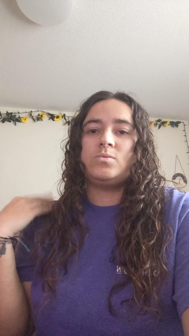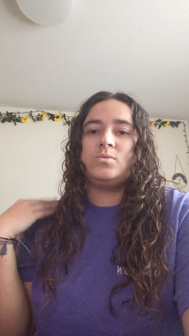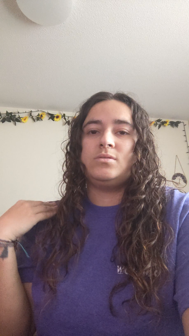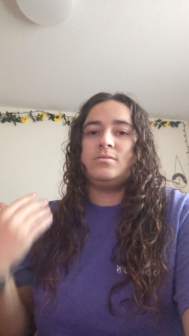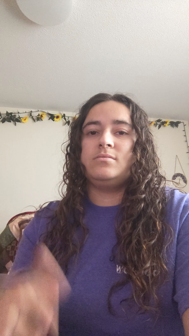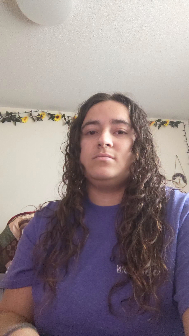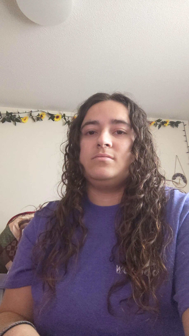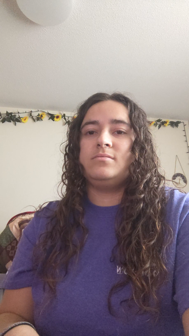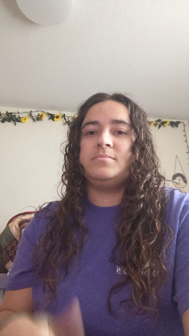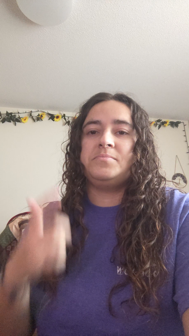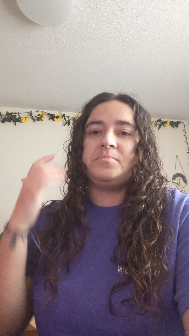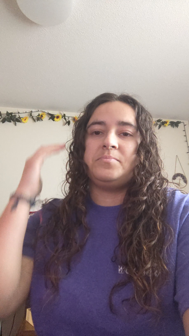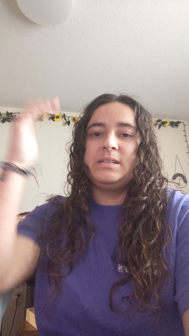big